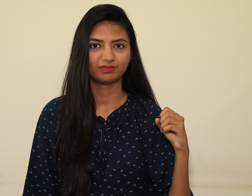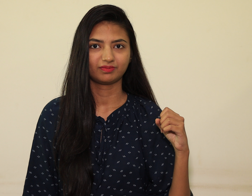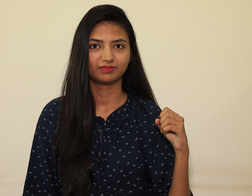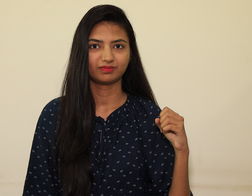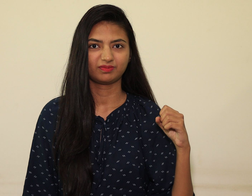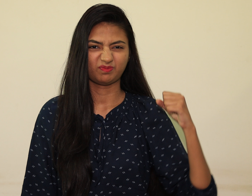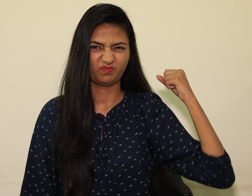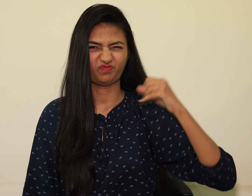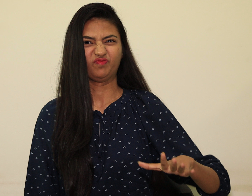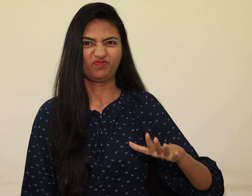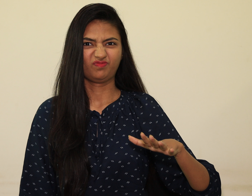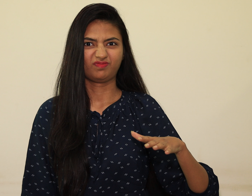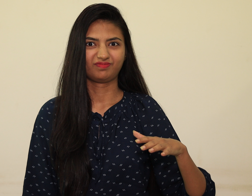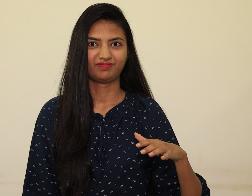bad